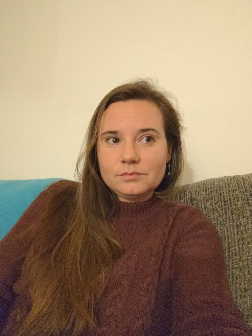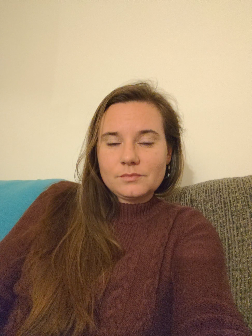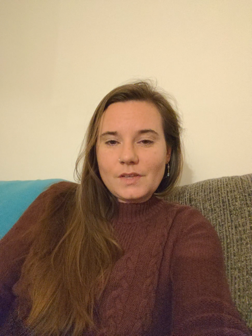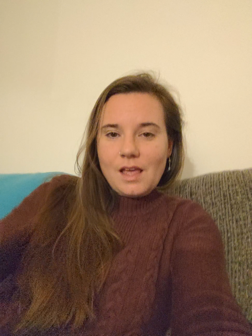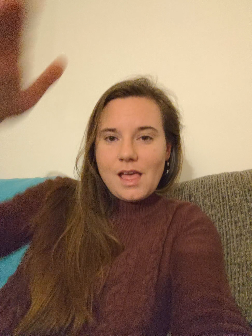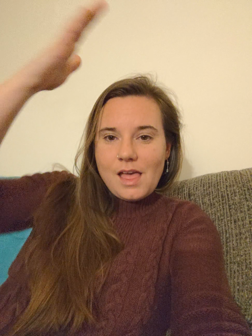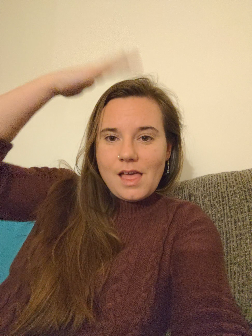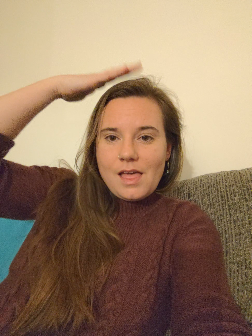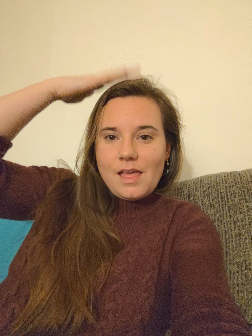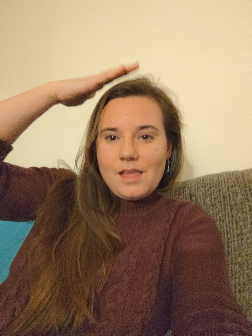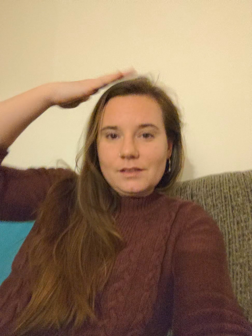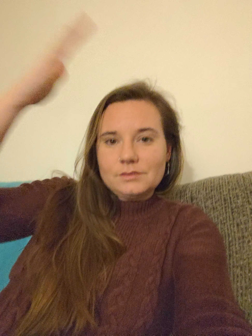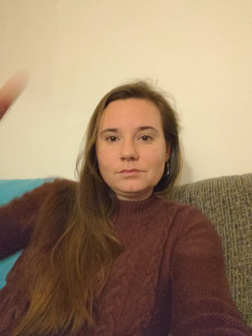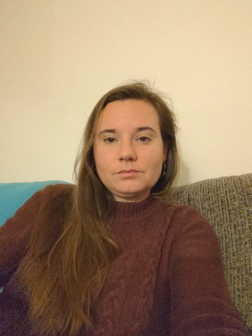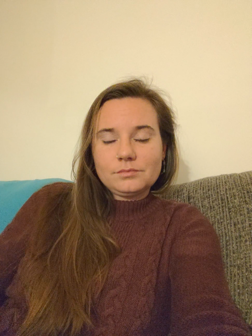hat